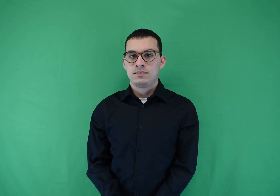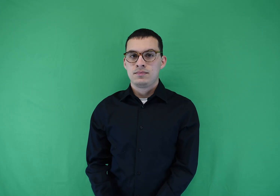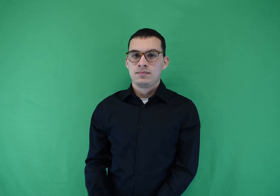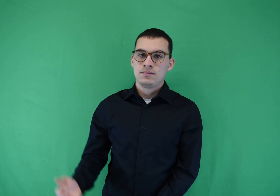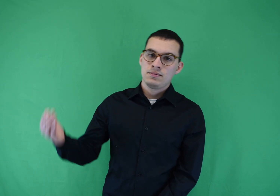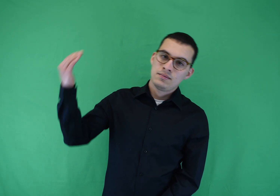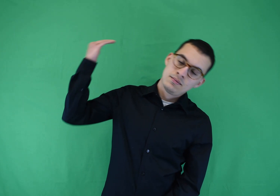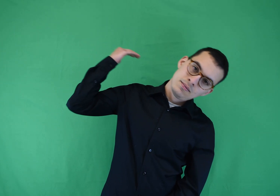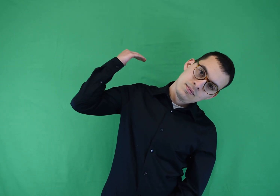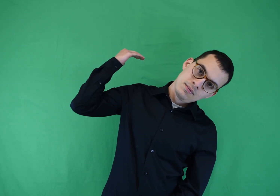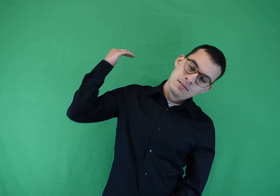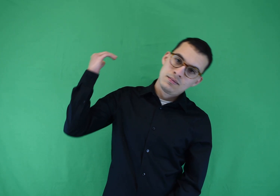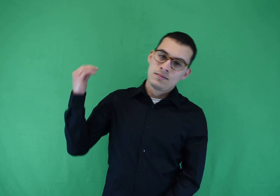antes